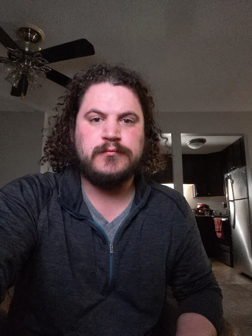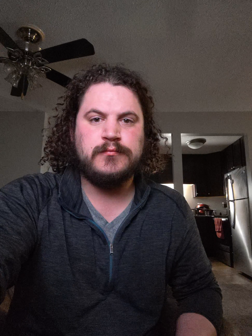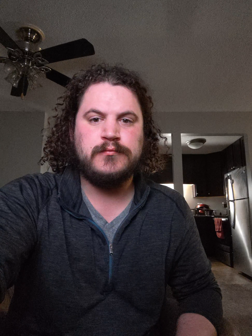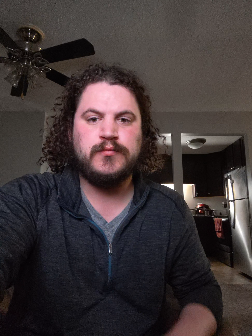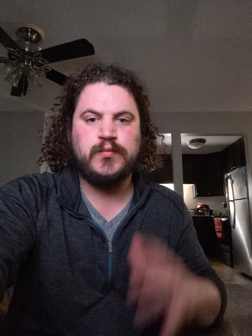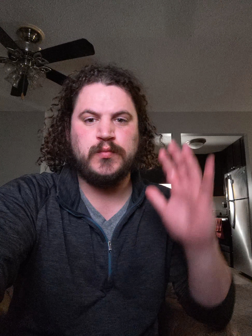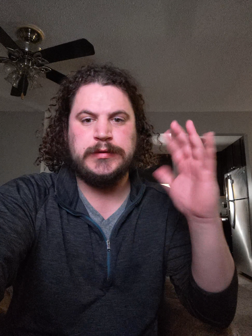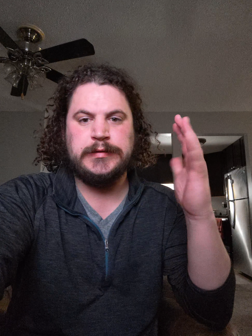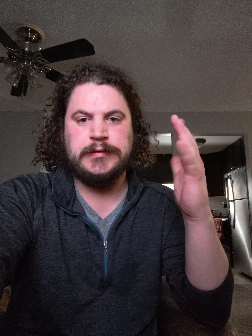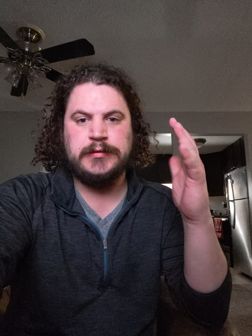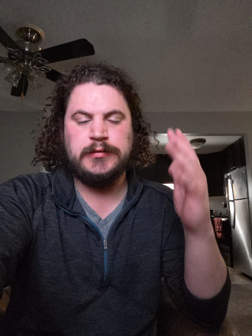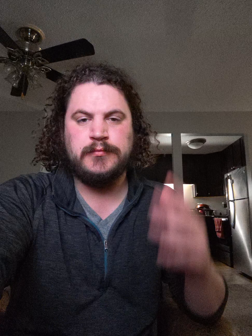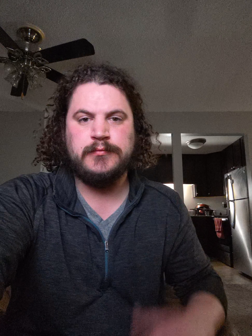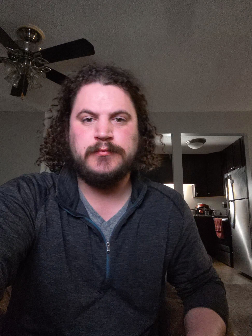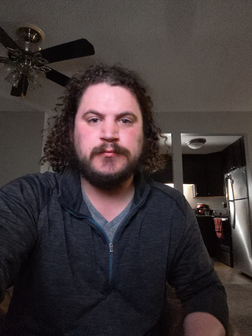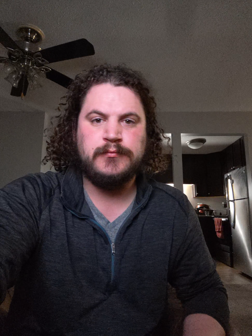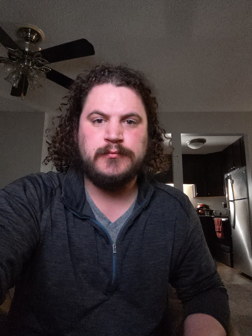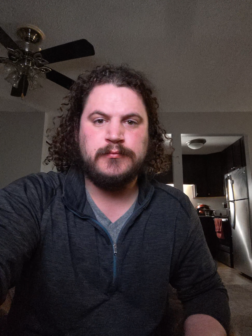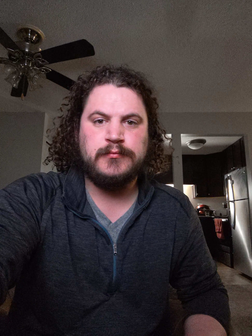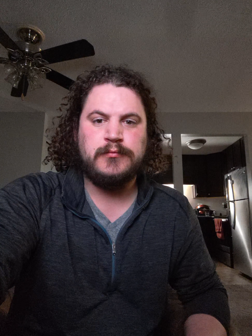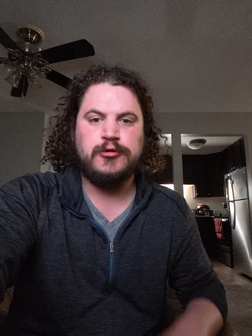tree